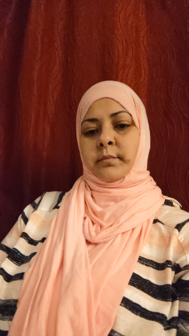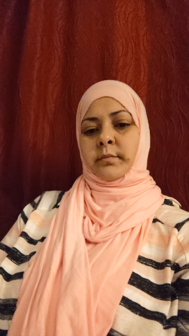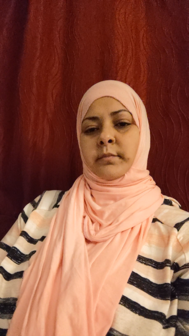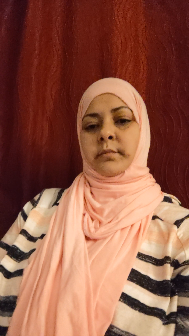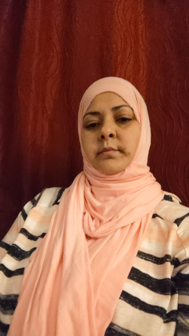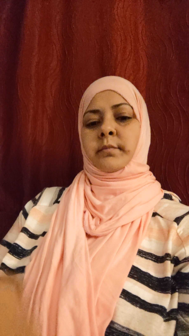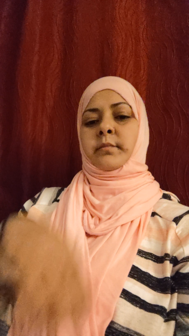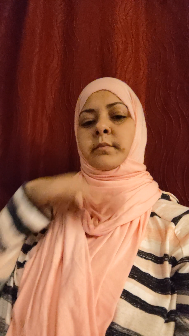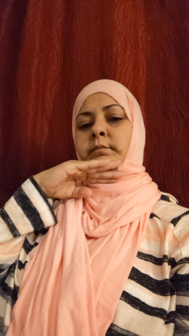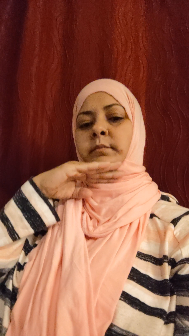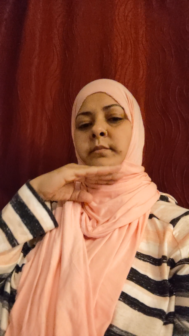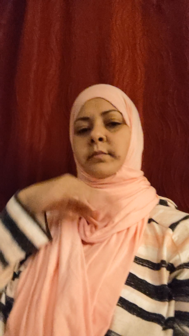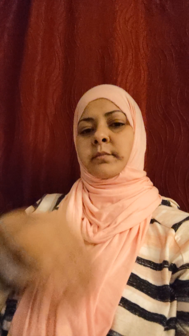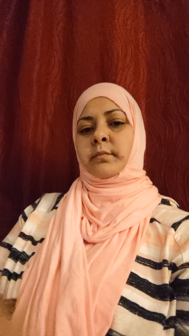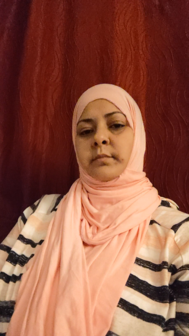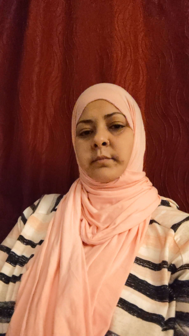full